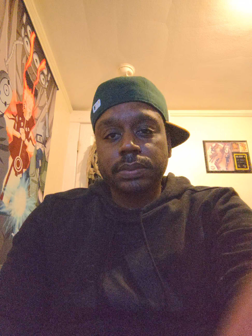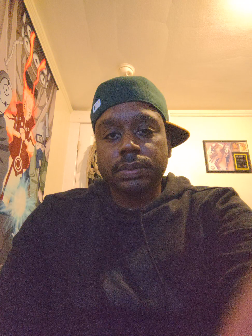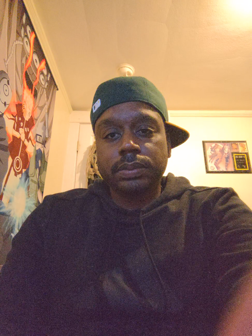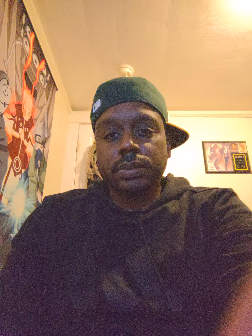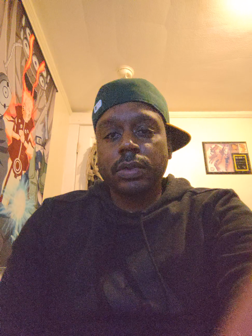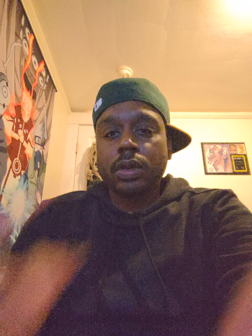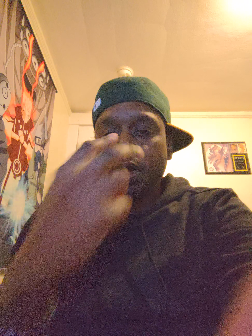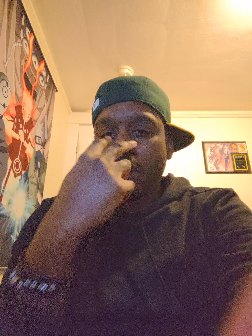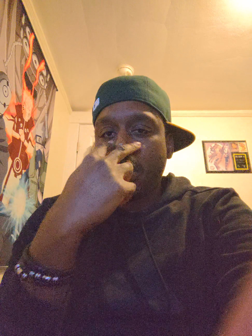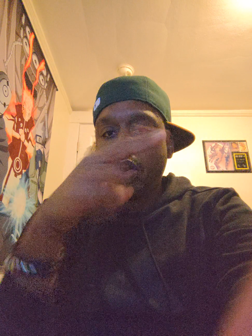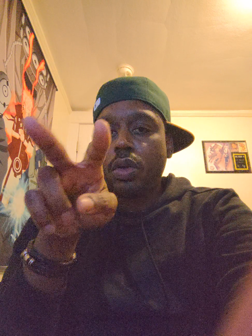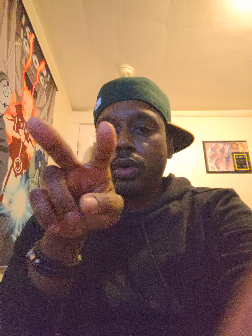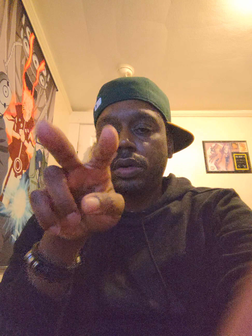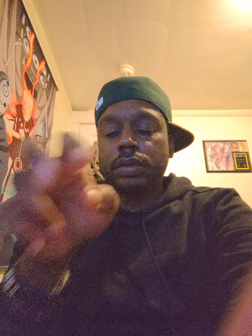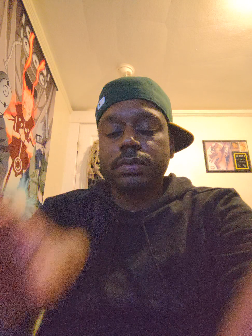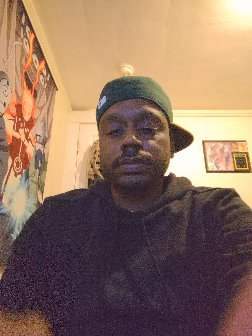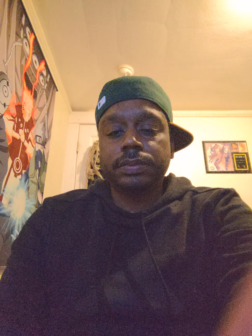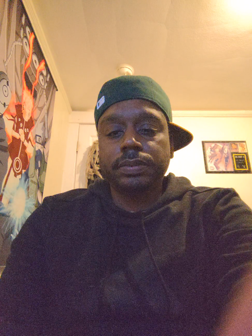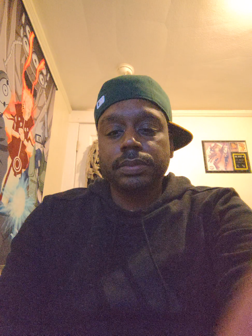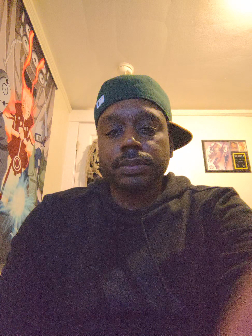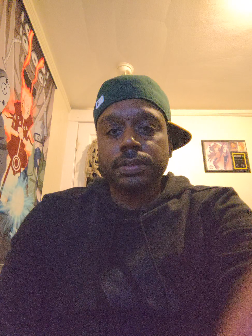look